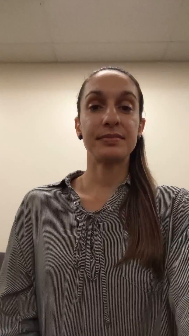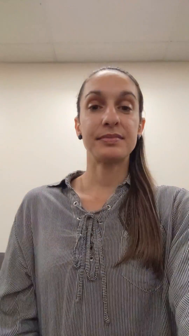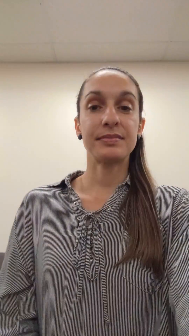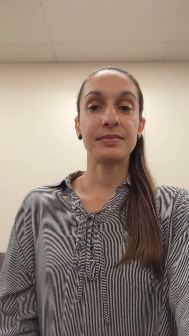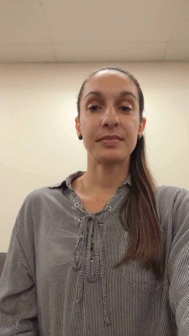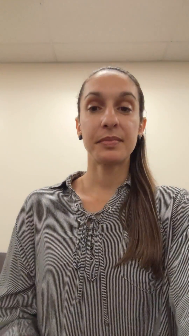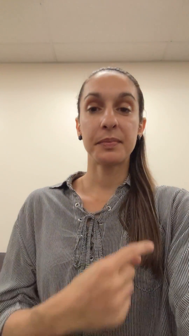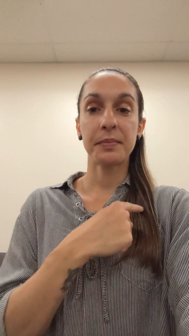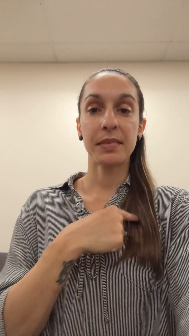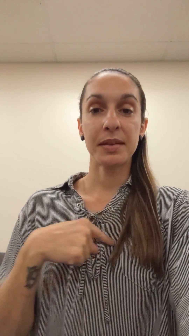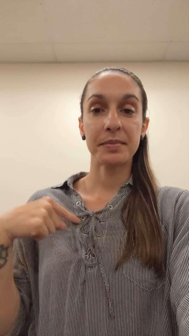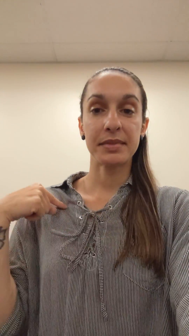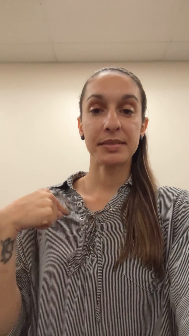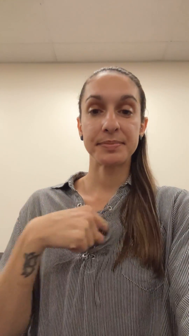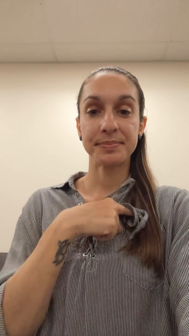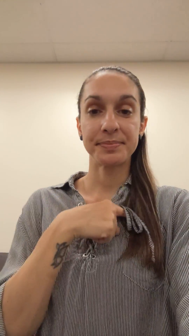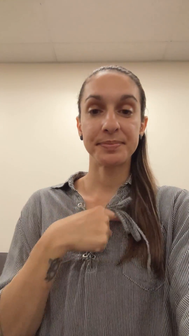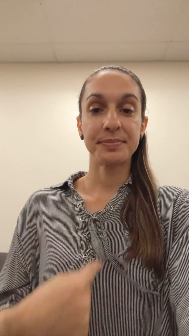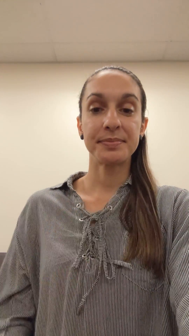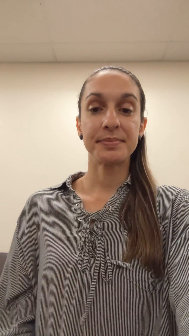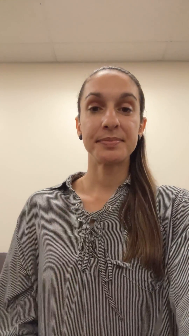bib